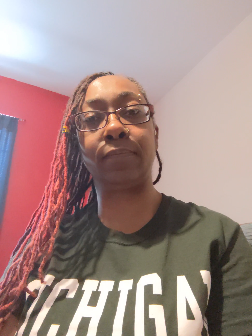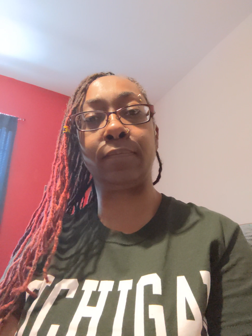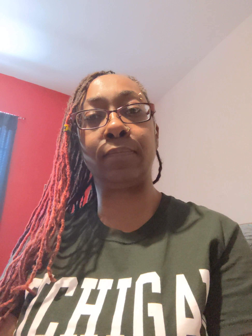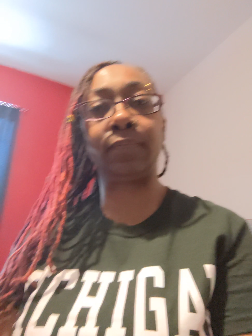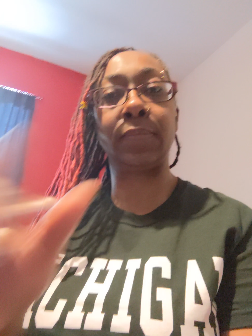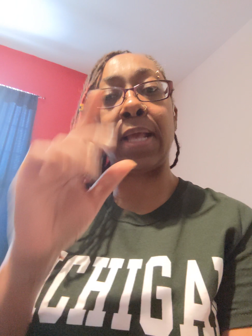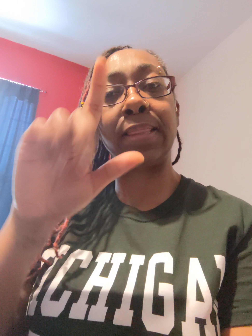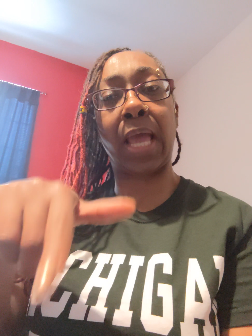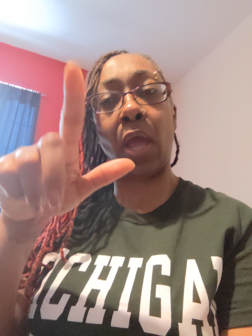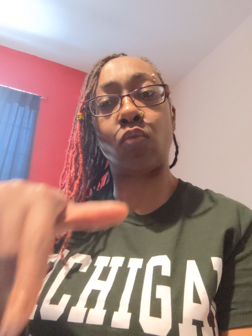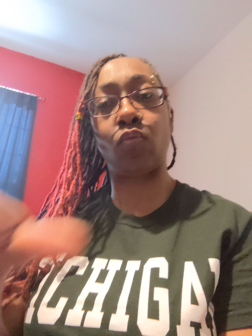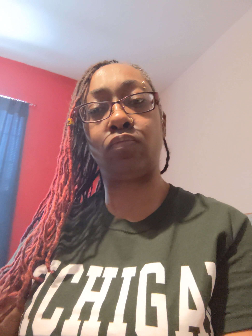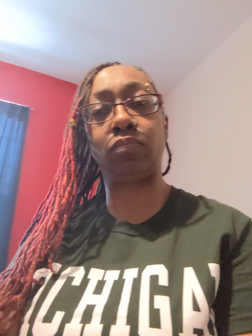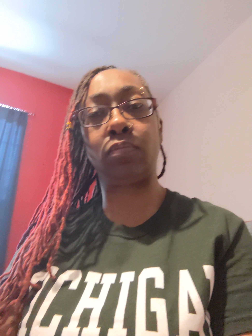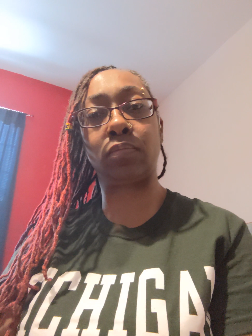later